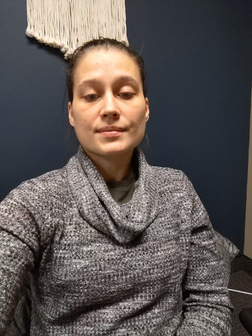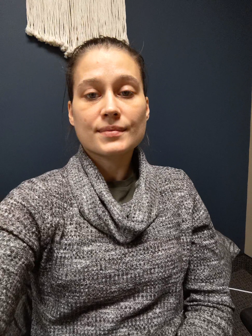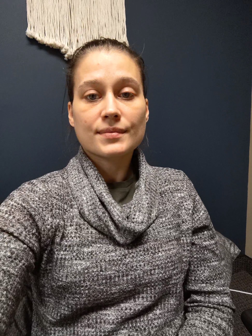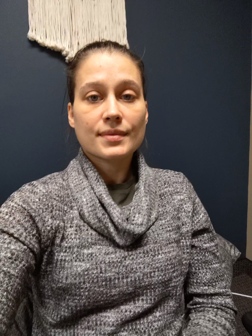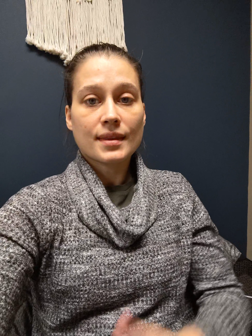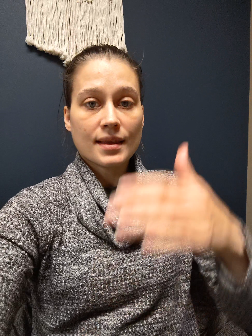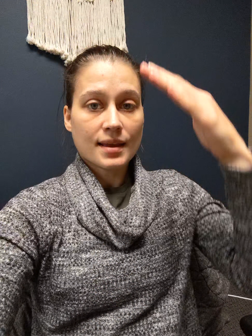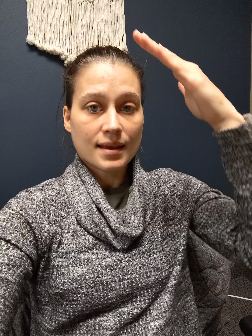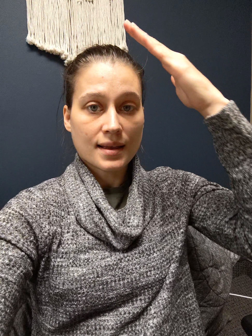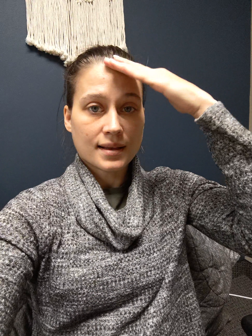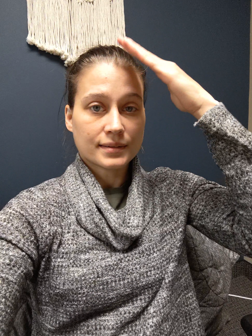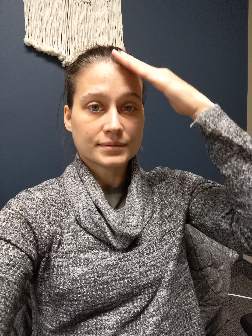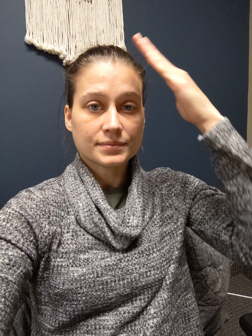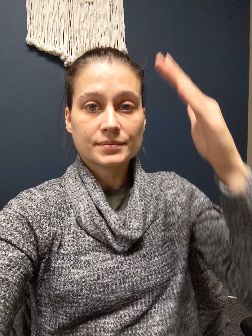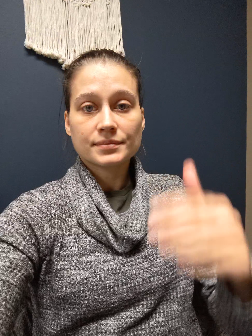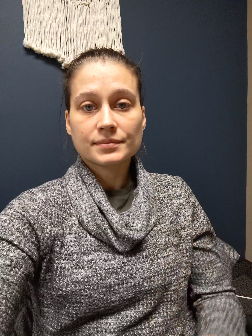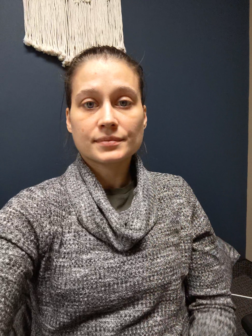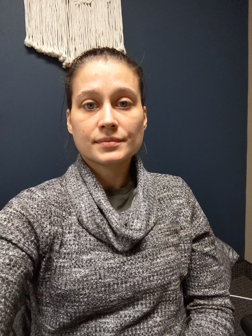hat